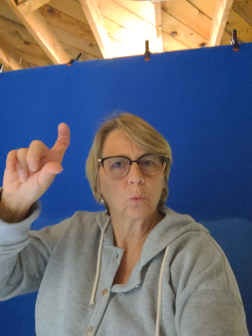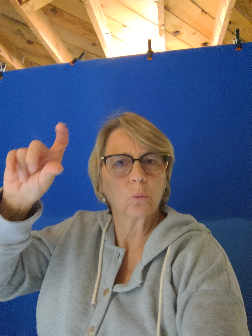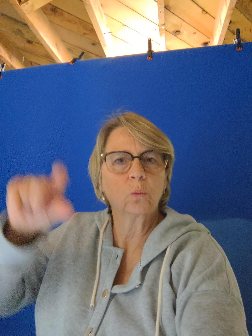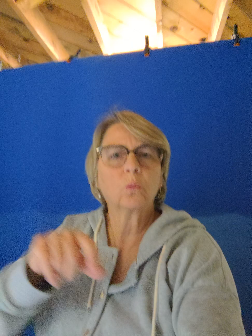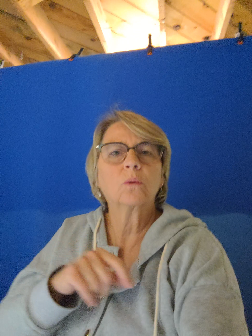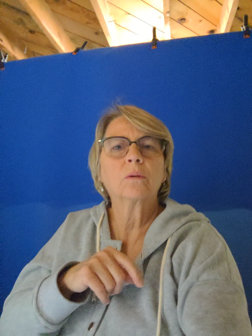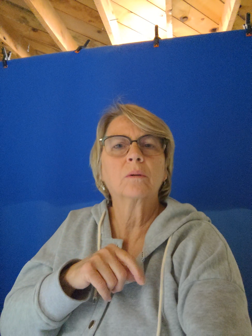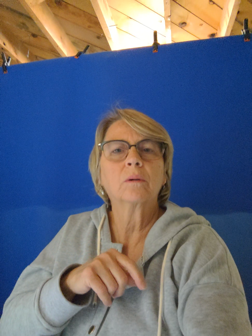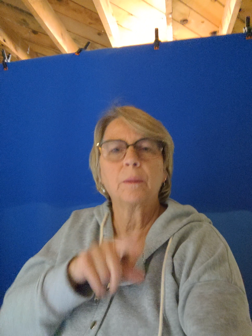moon